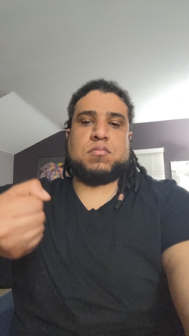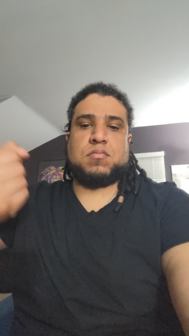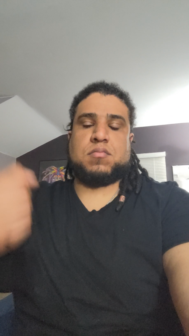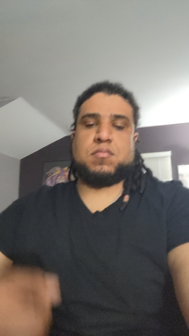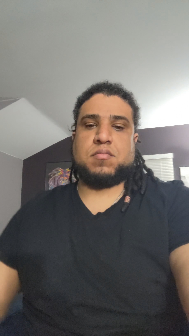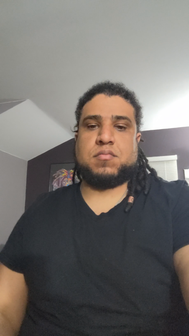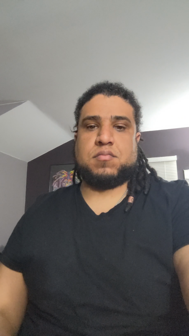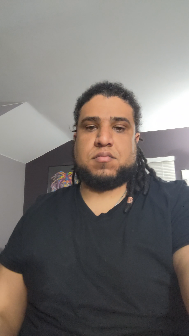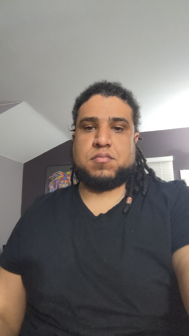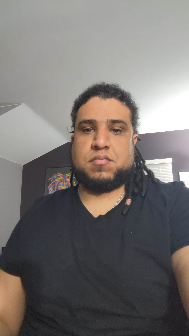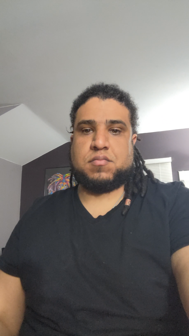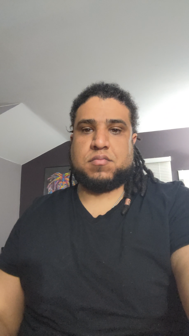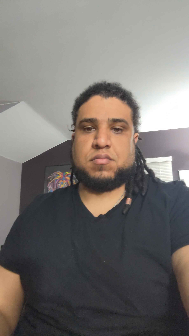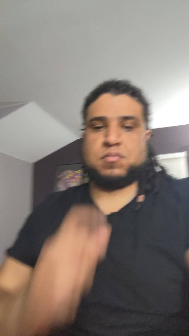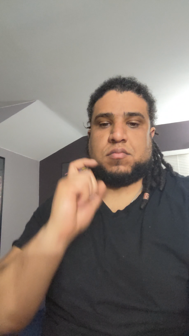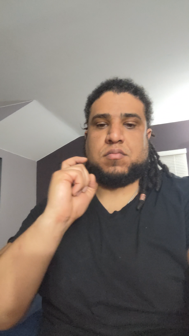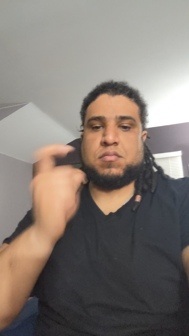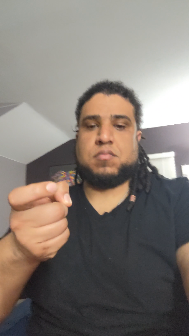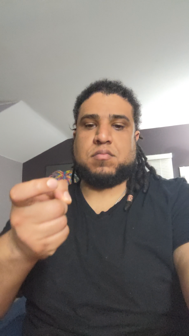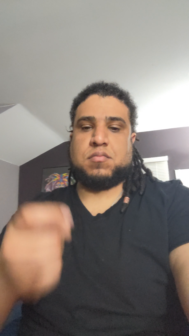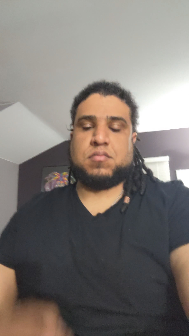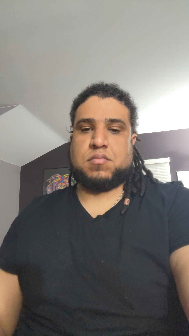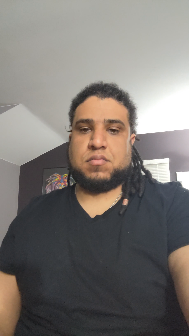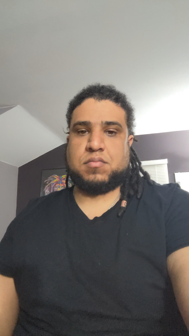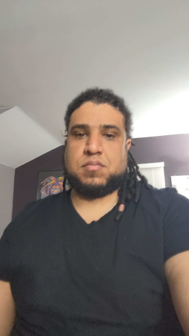present